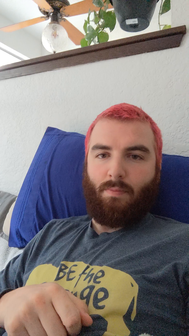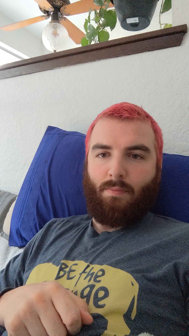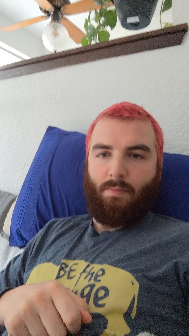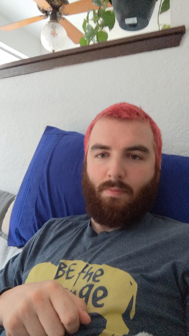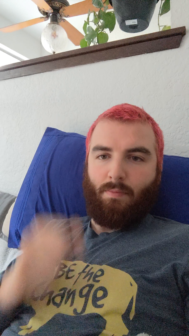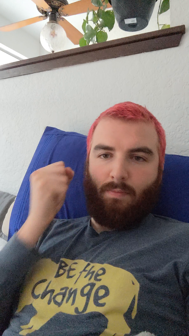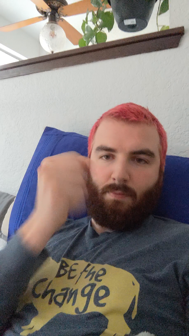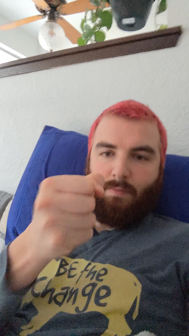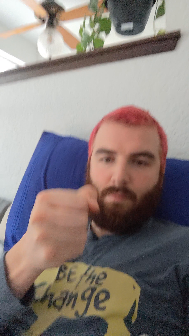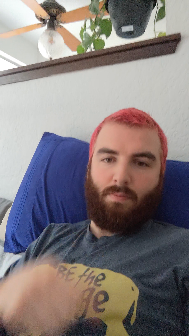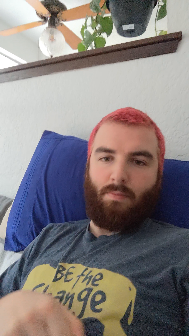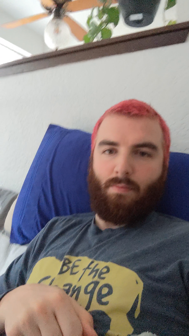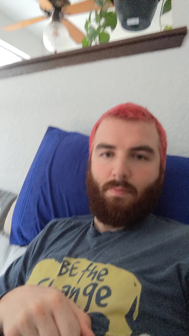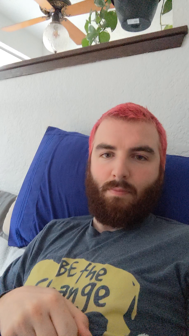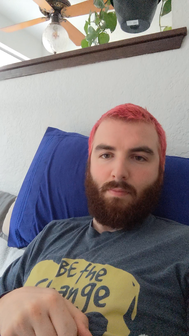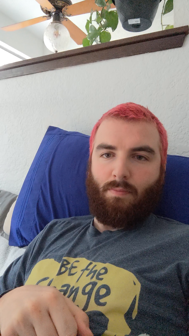hit